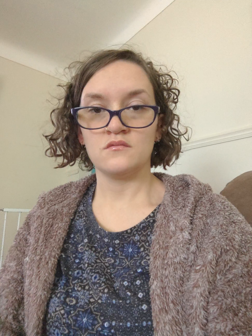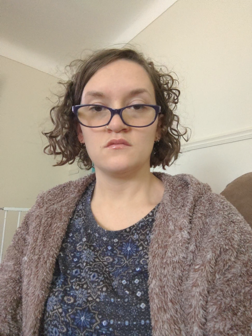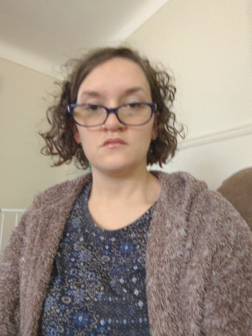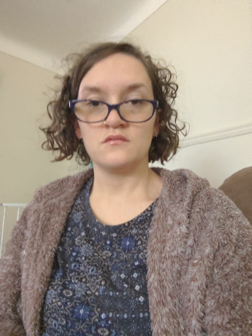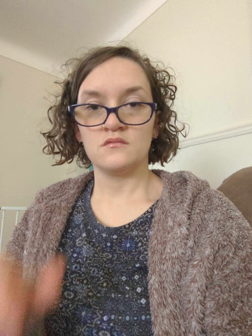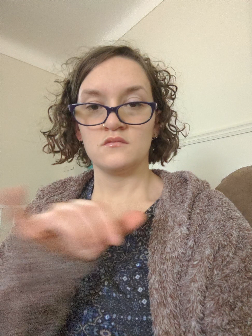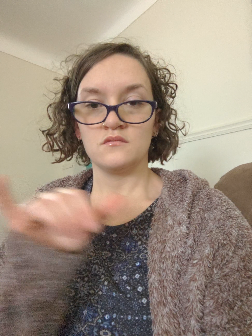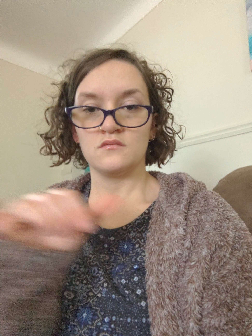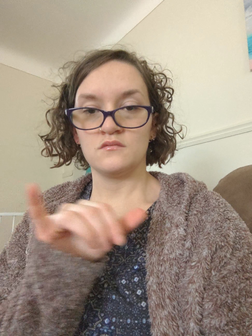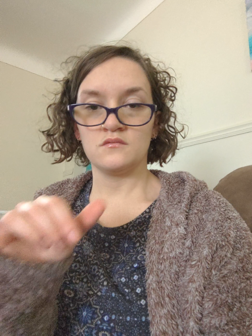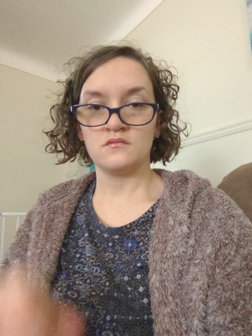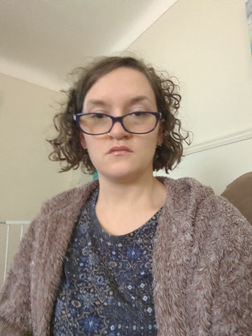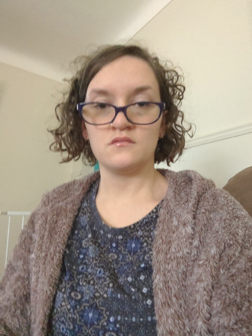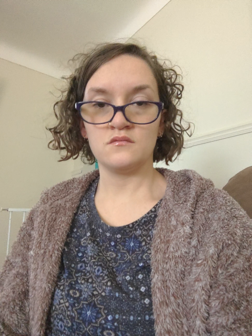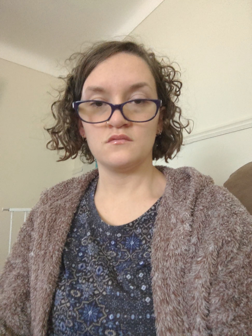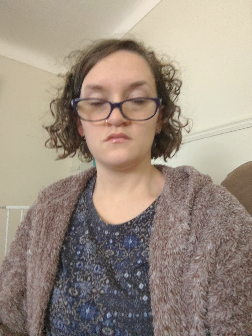same